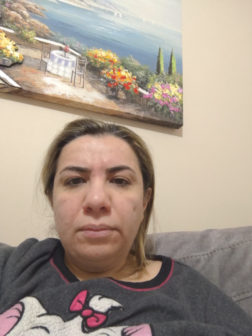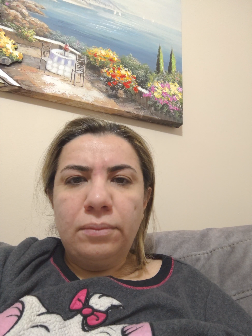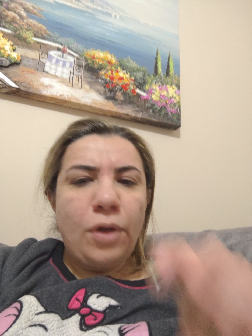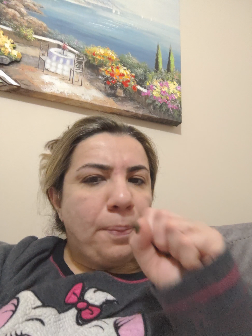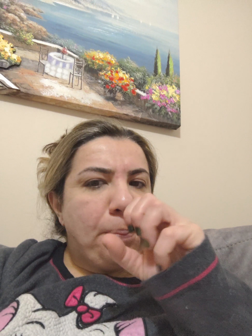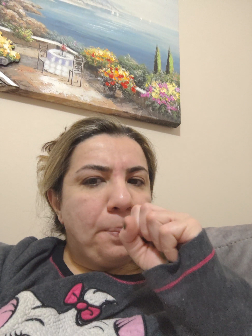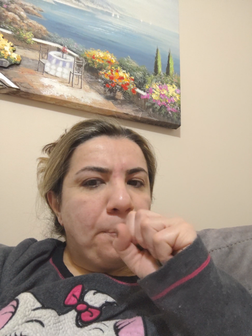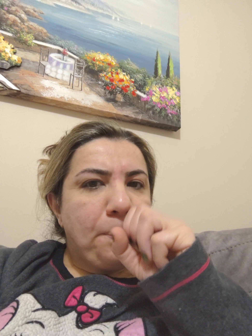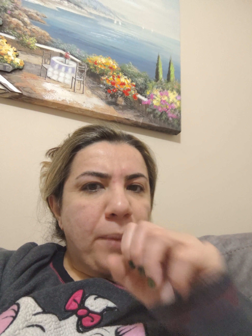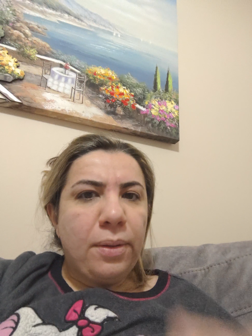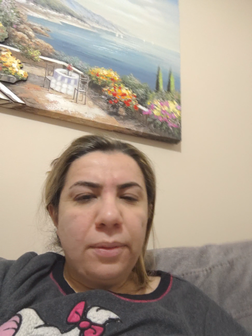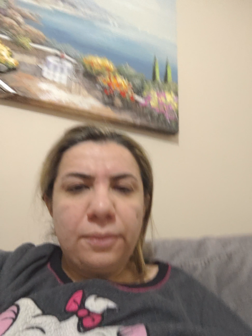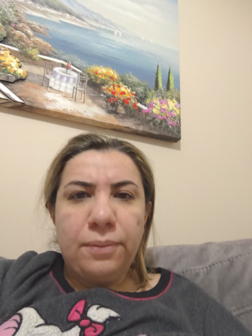orange